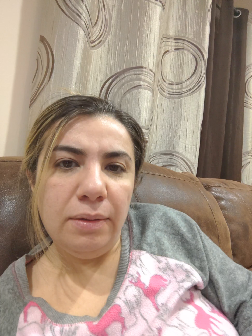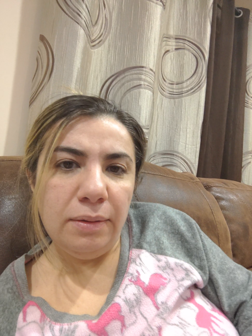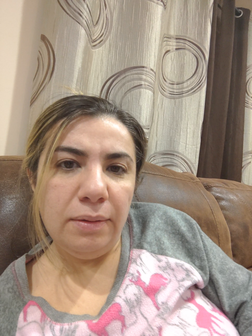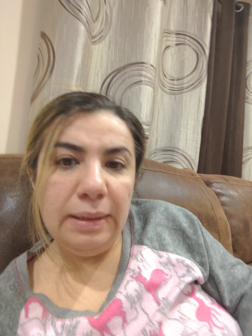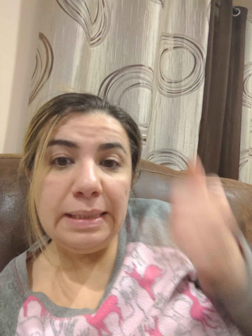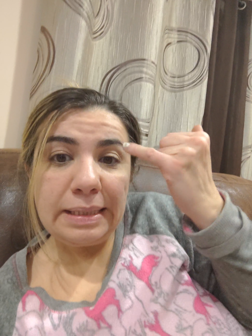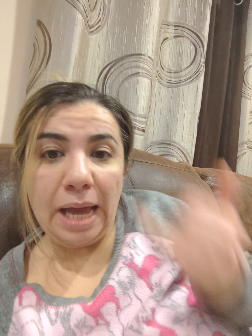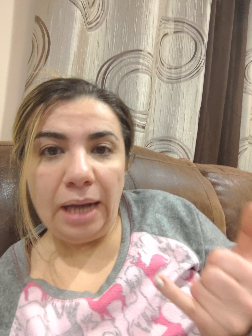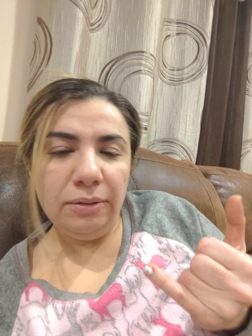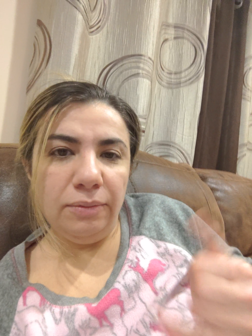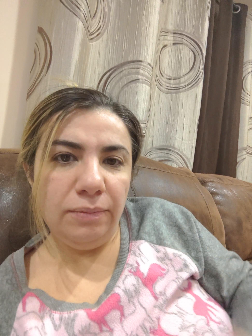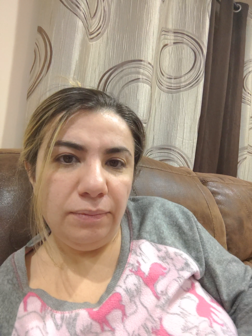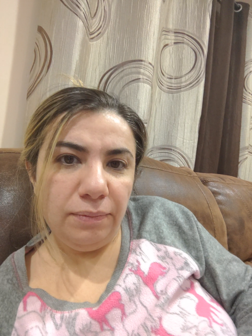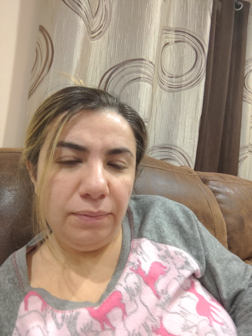now